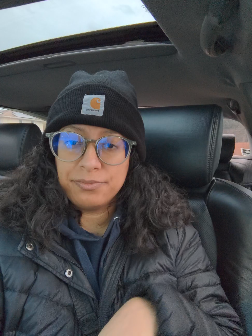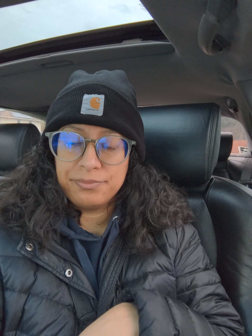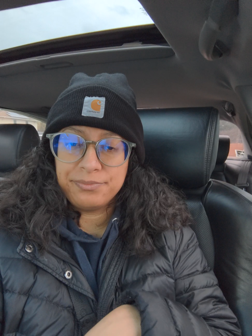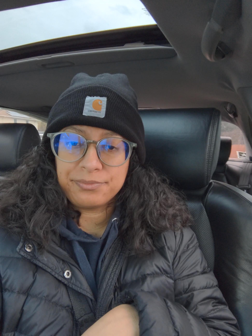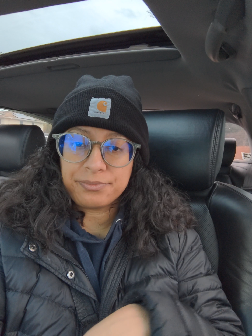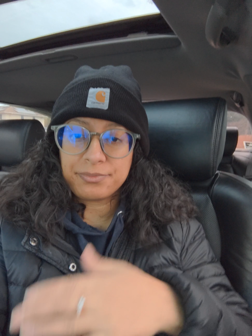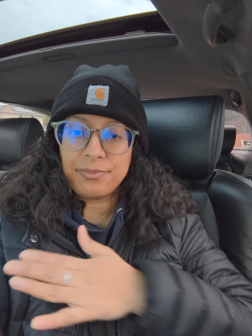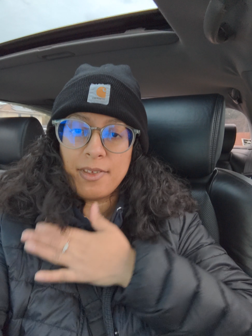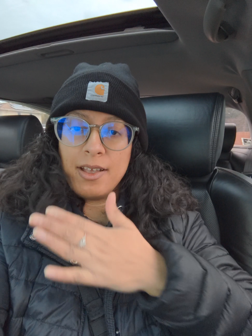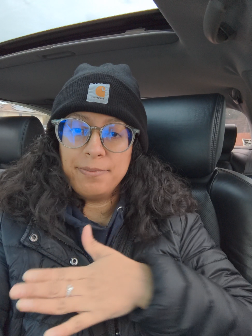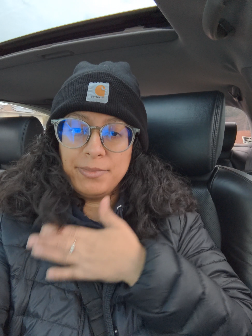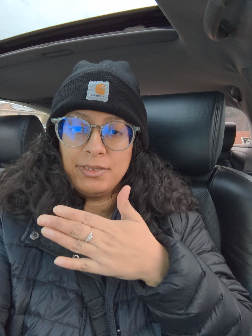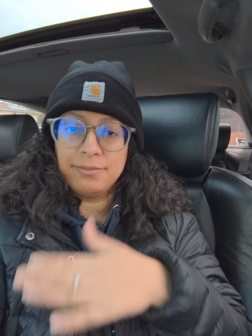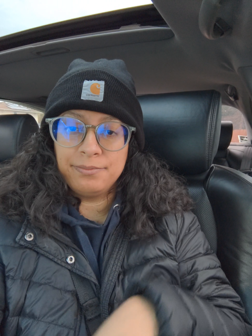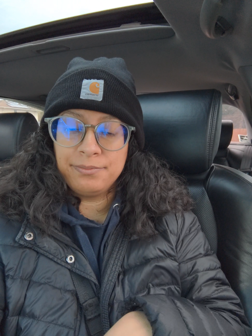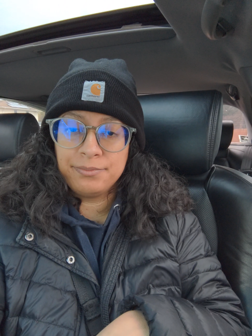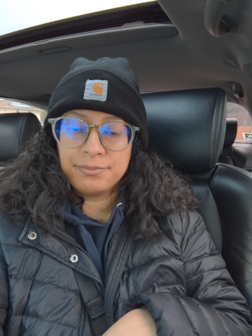happy